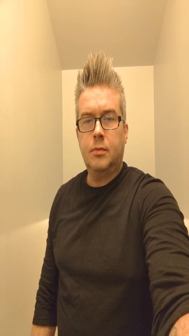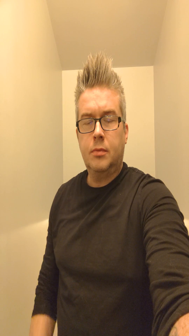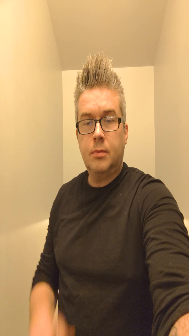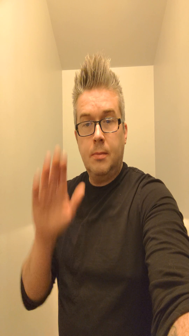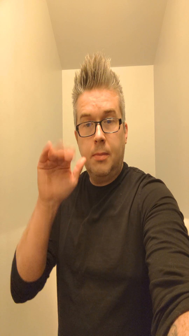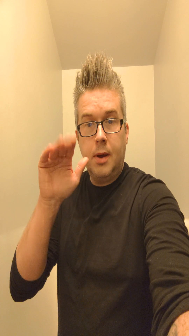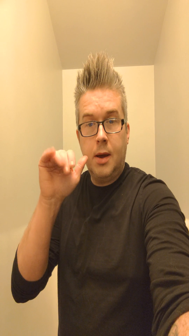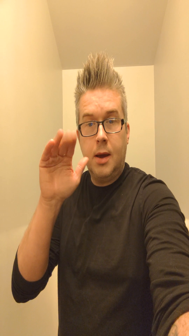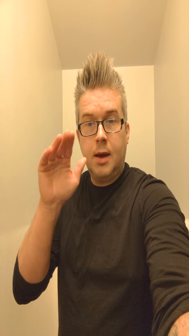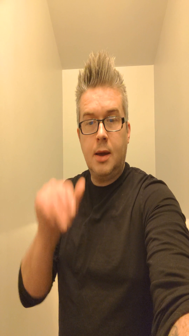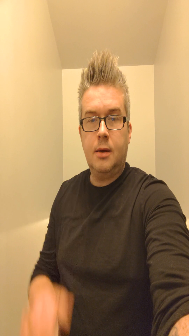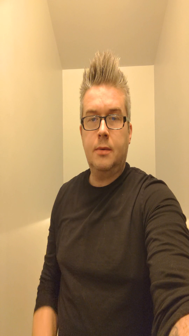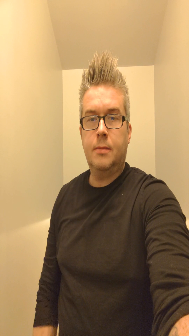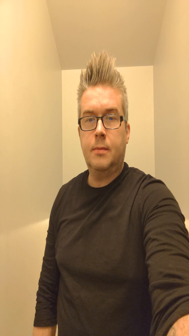bye